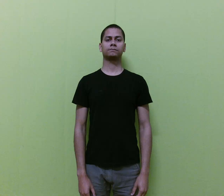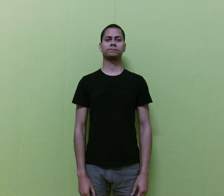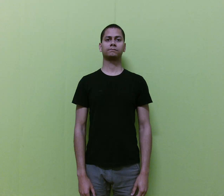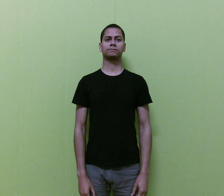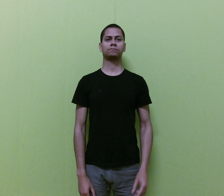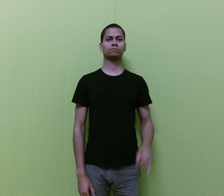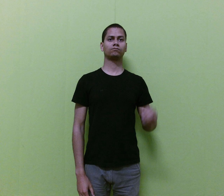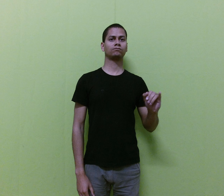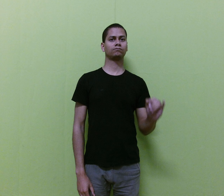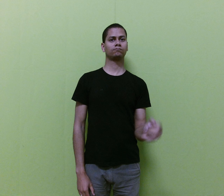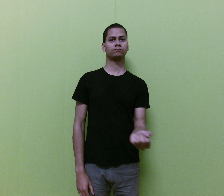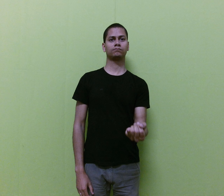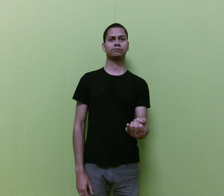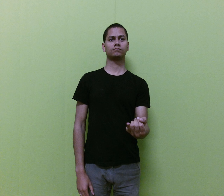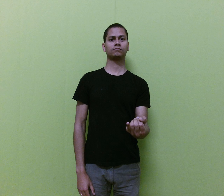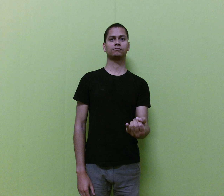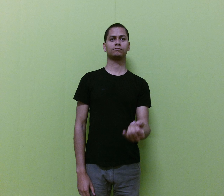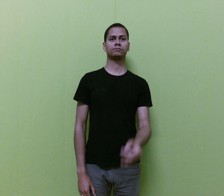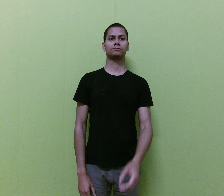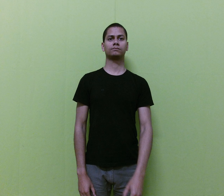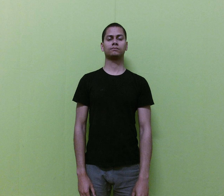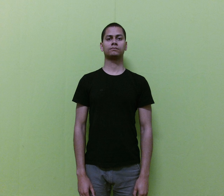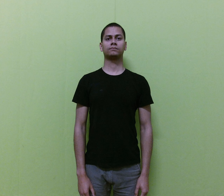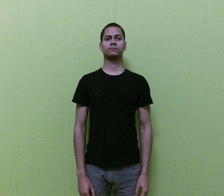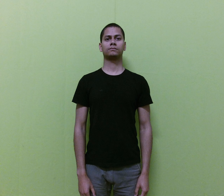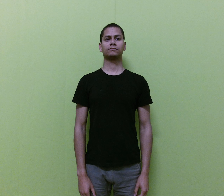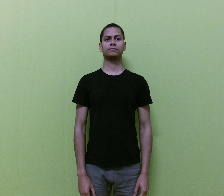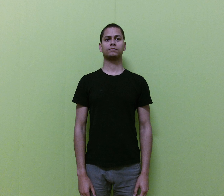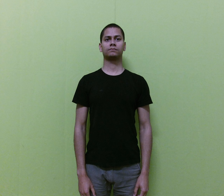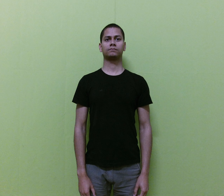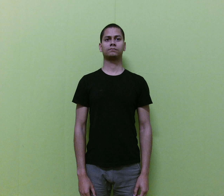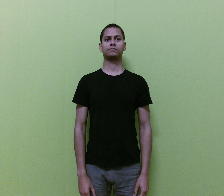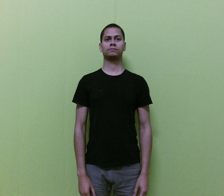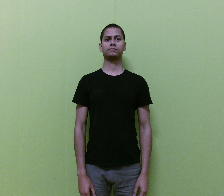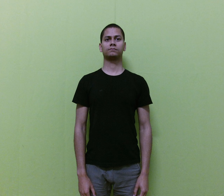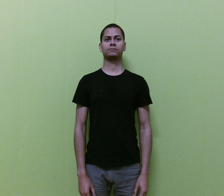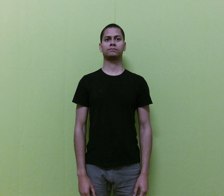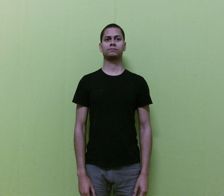aproveitar